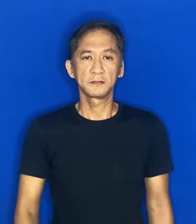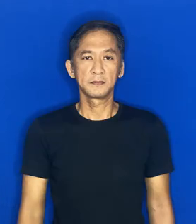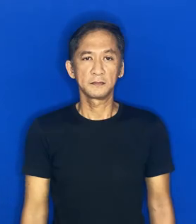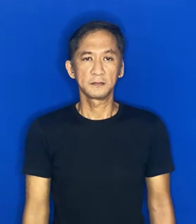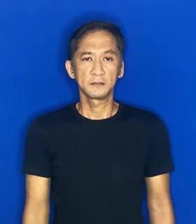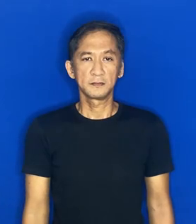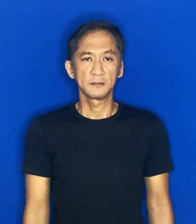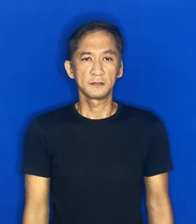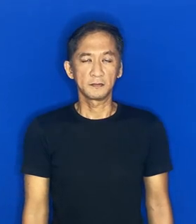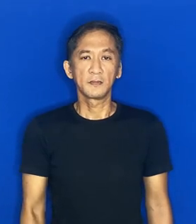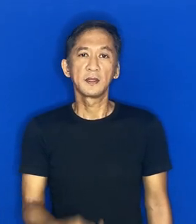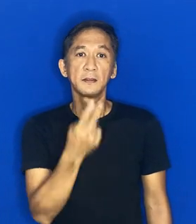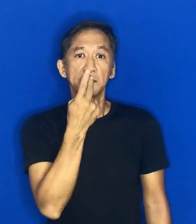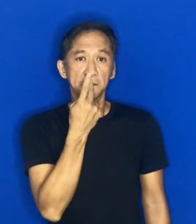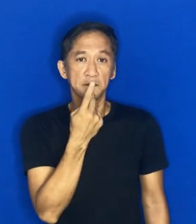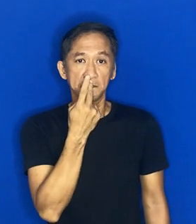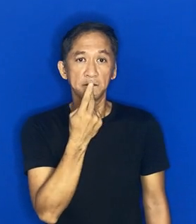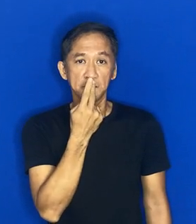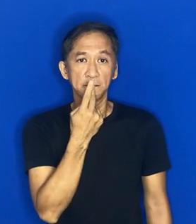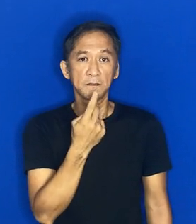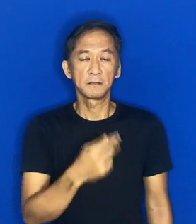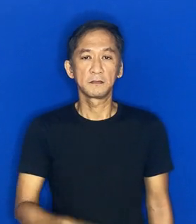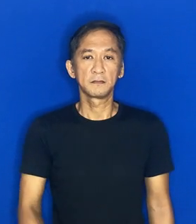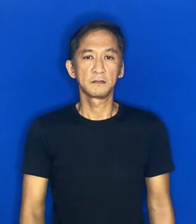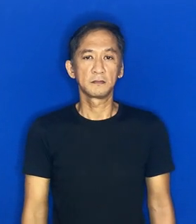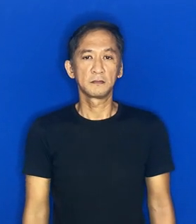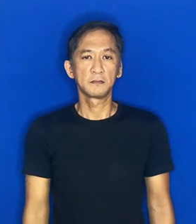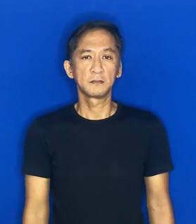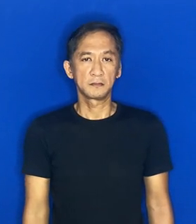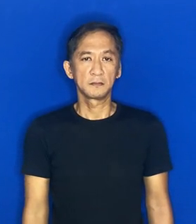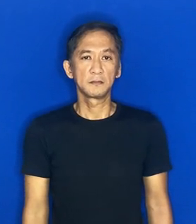pink